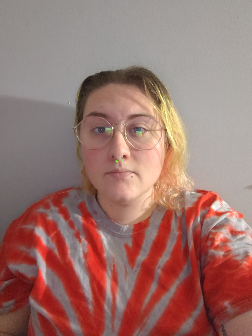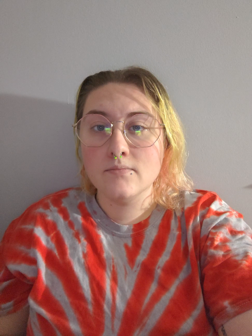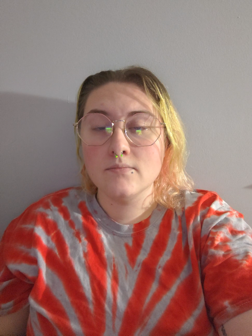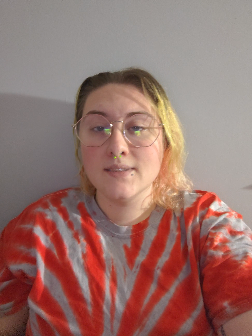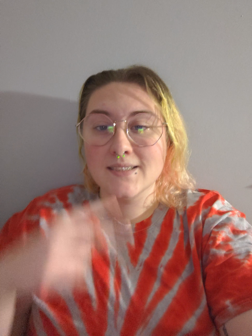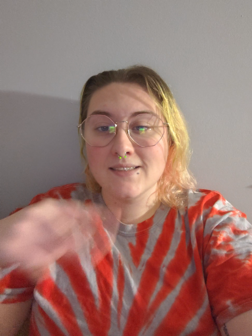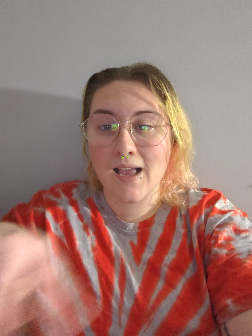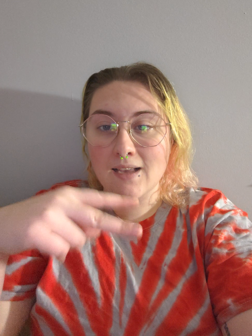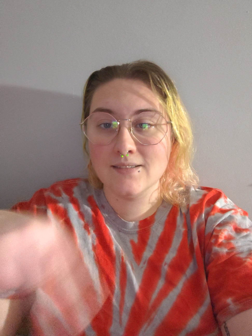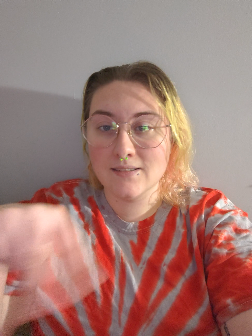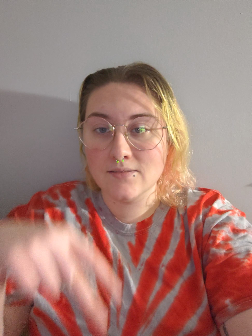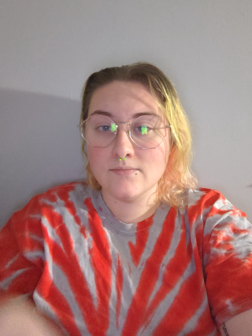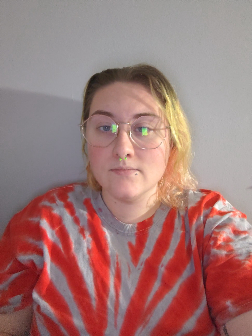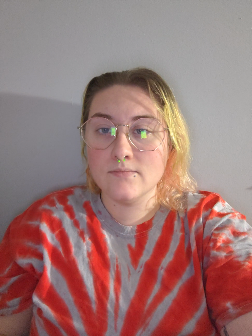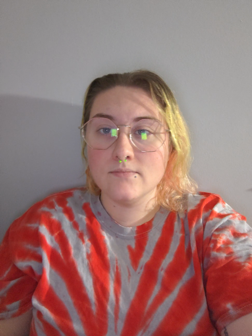dance